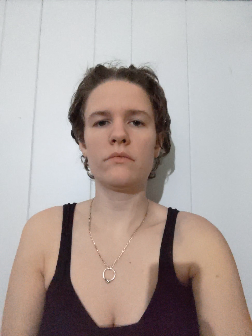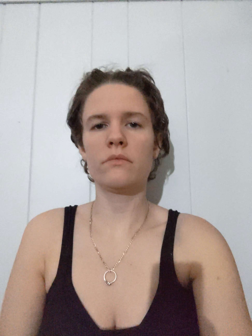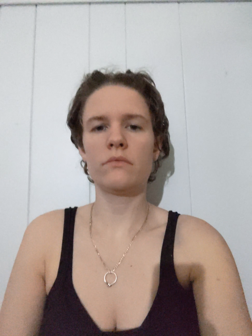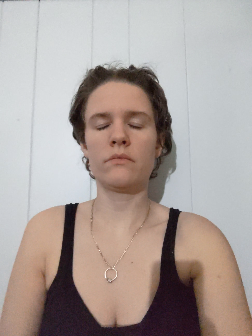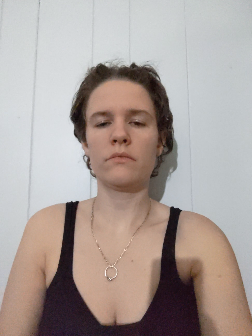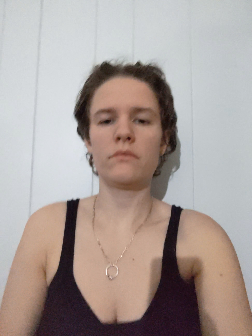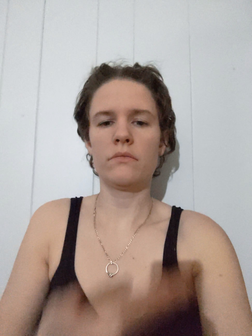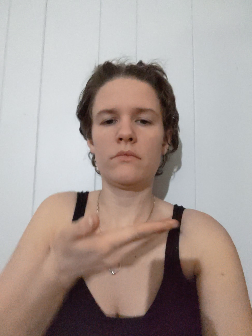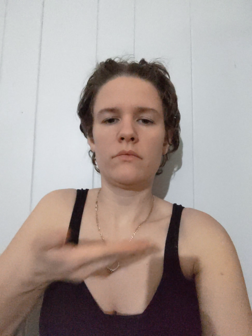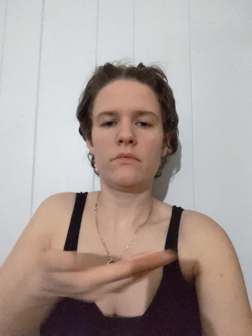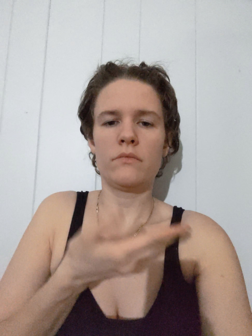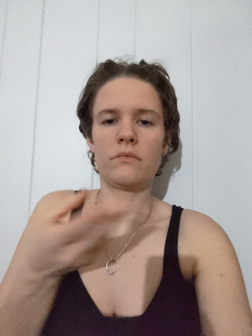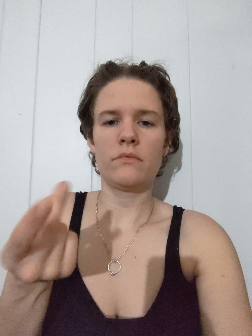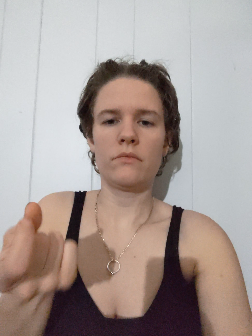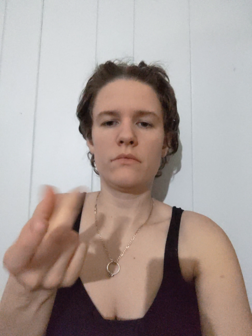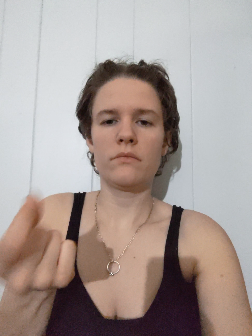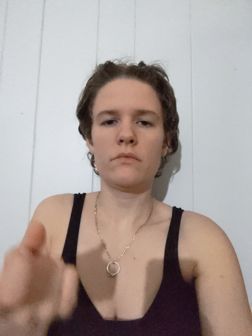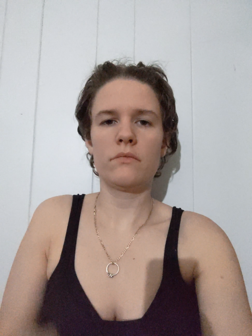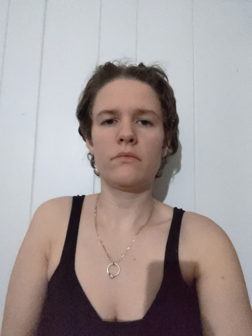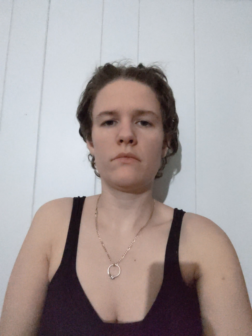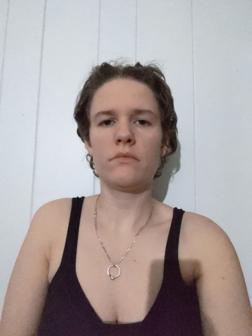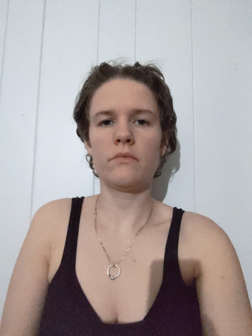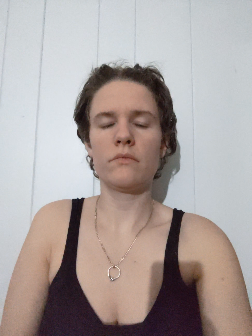puppy